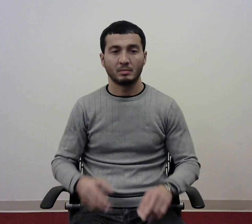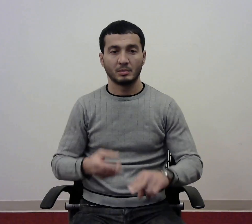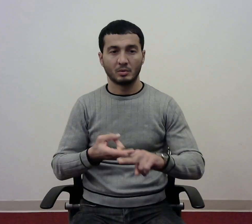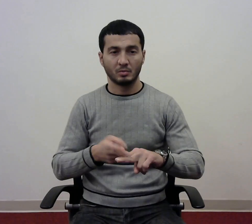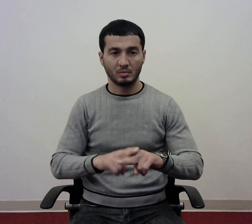bu